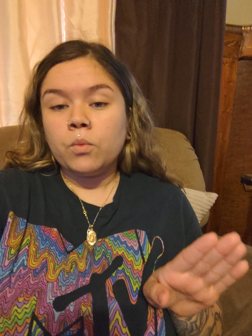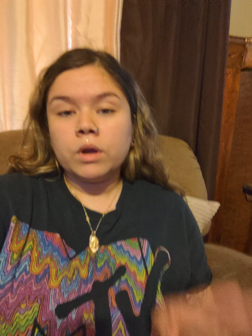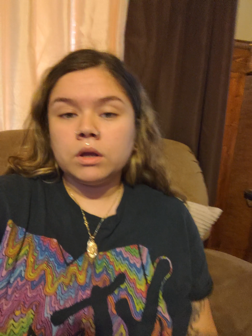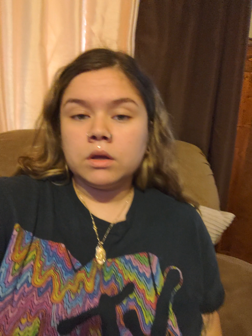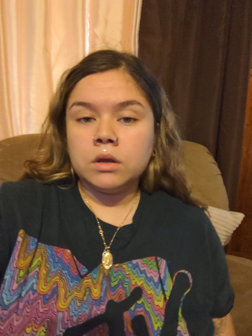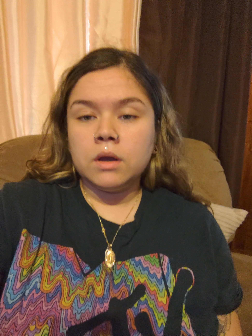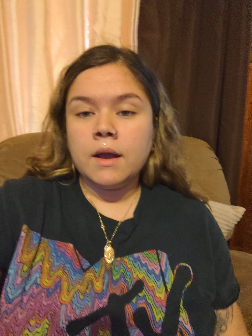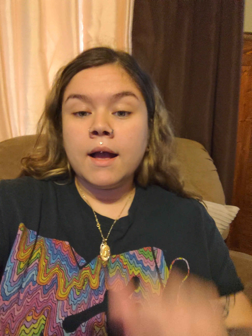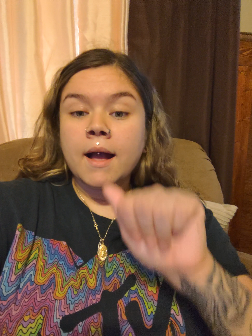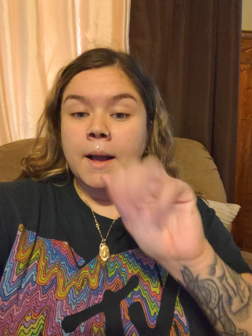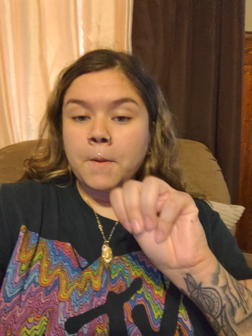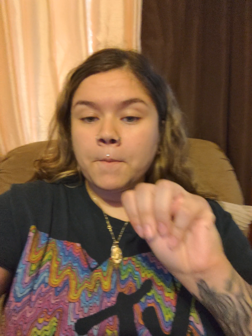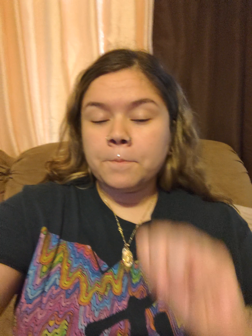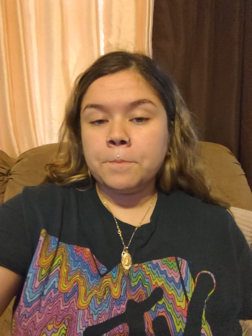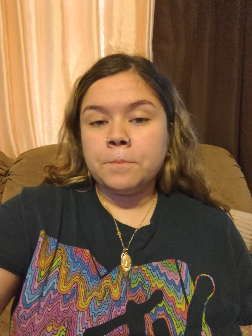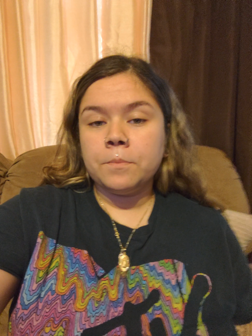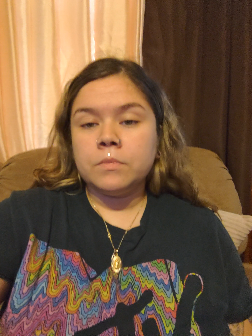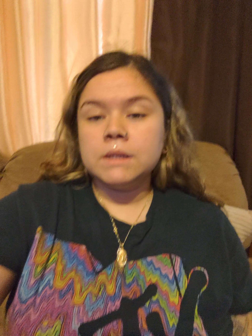am